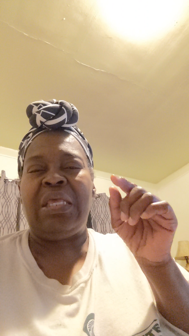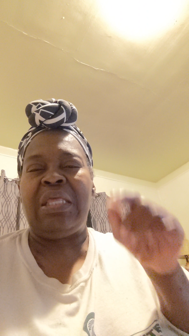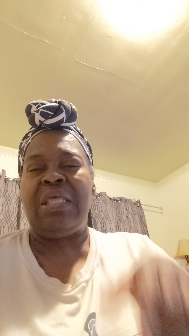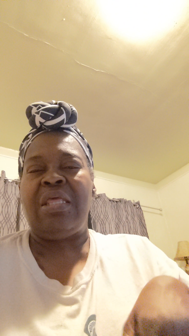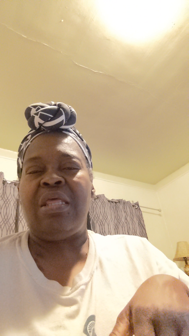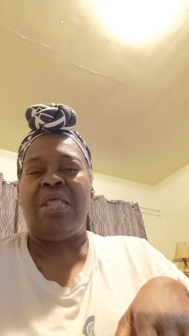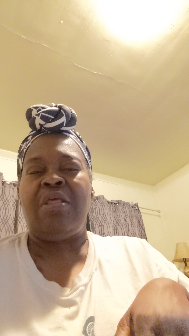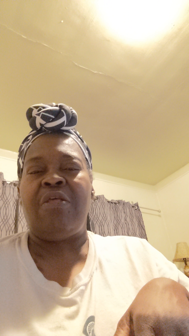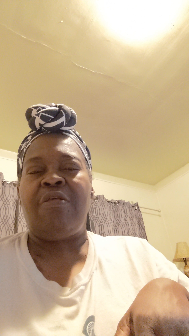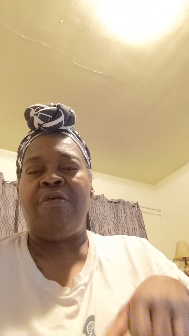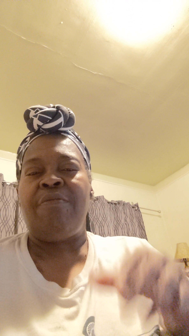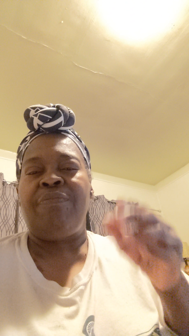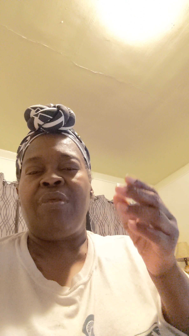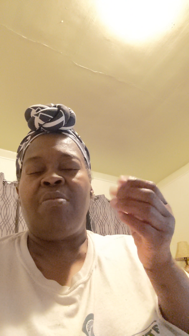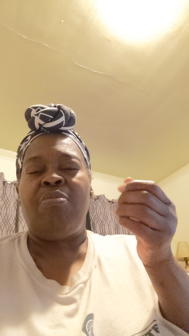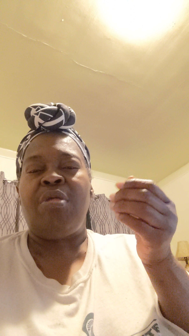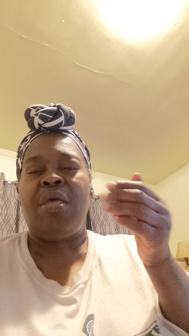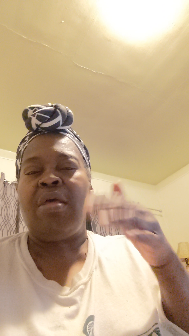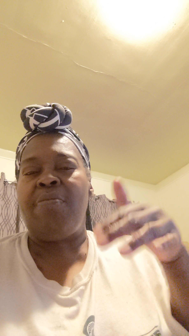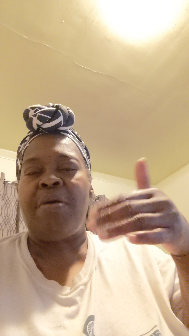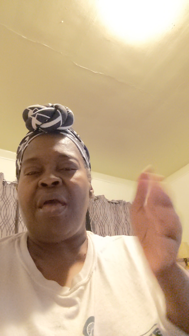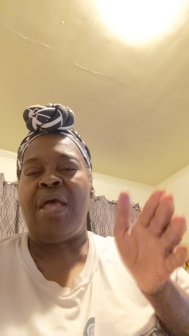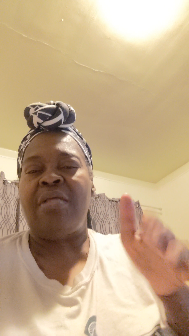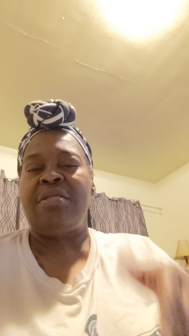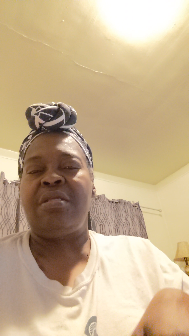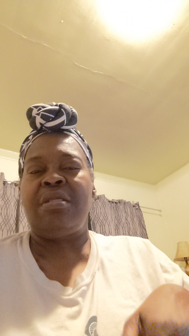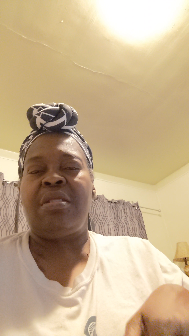sandbox